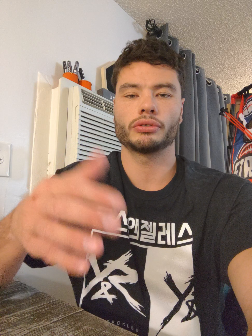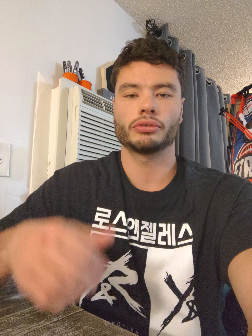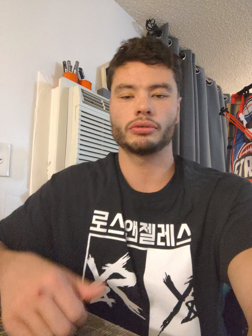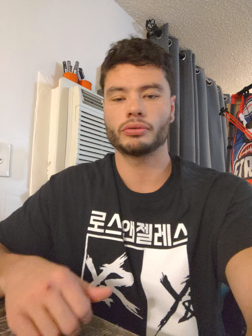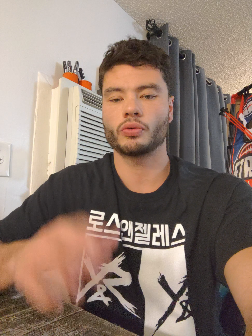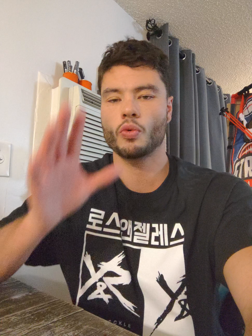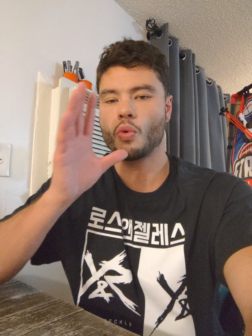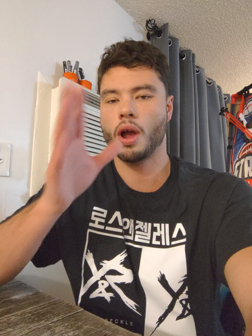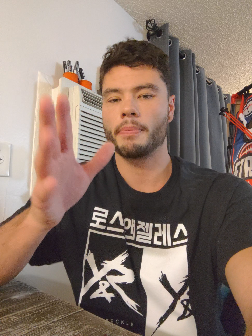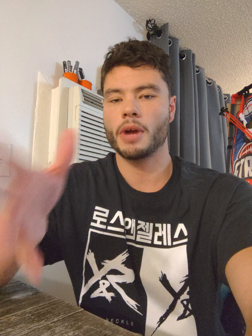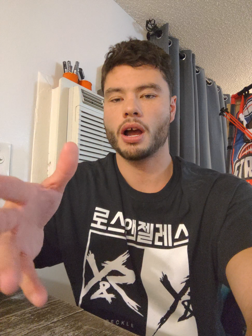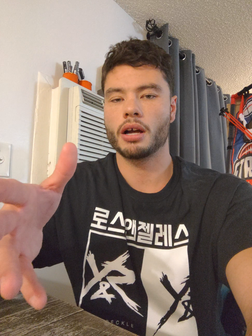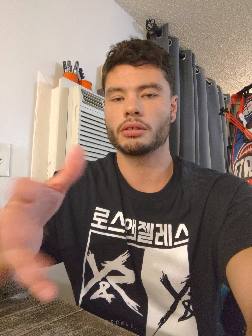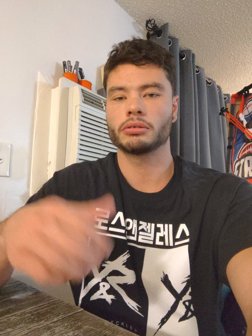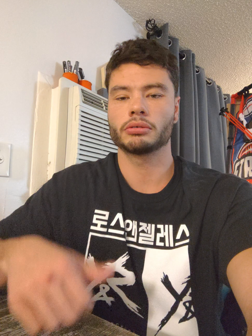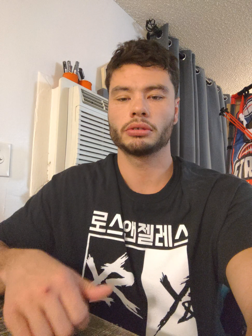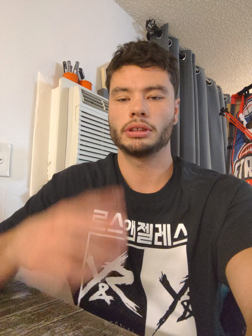grandma